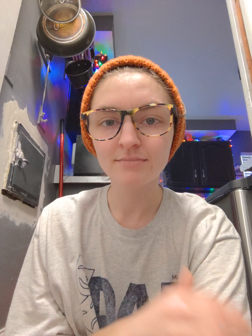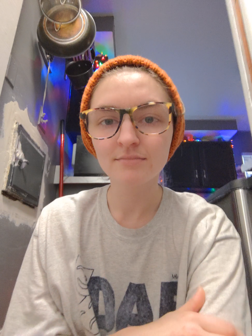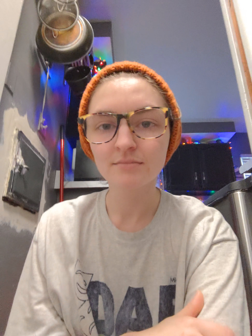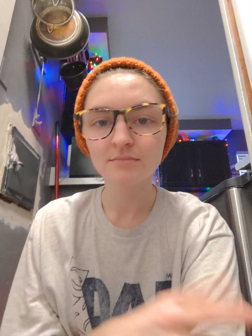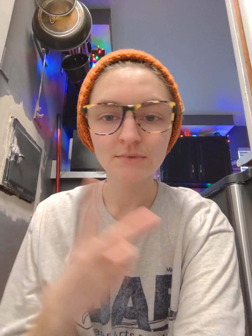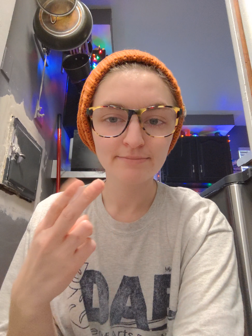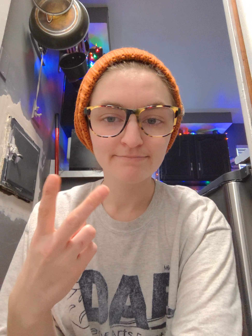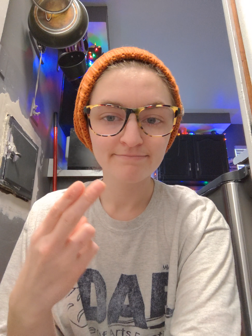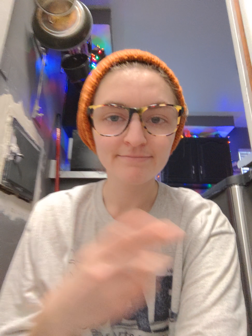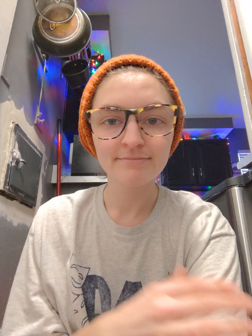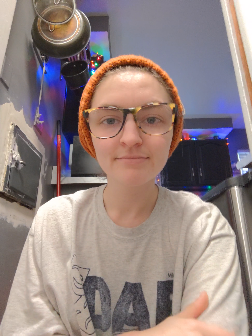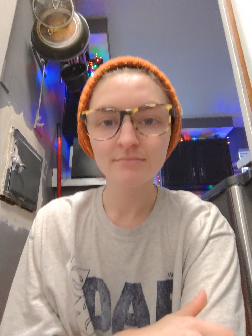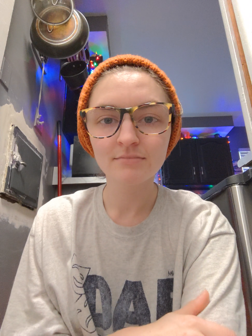scissors